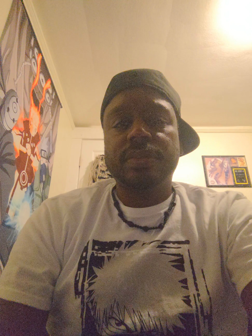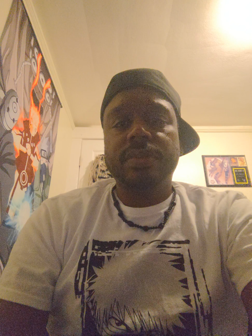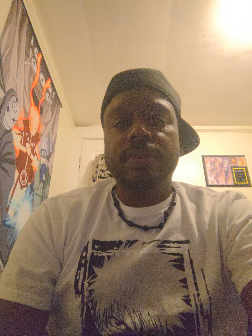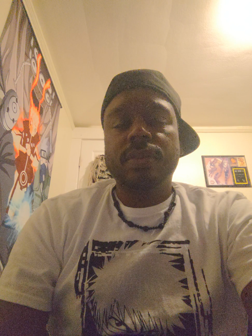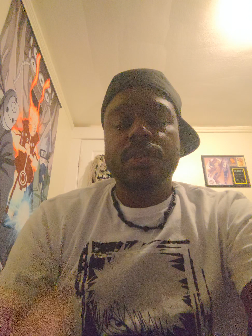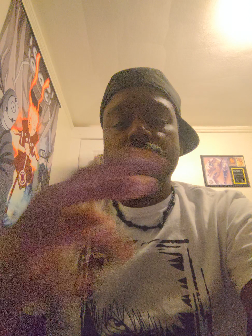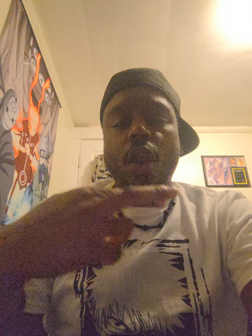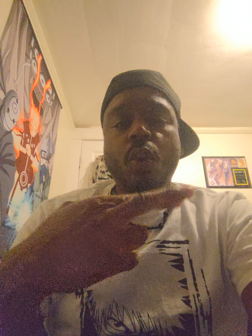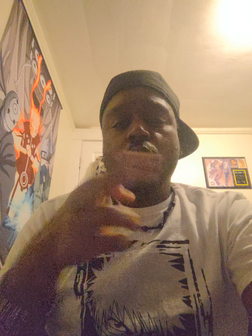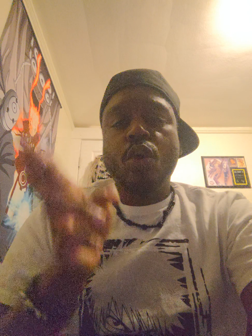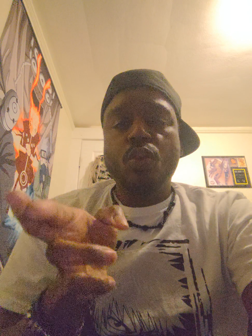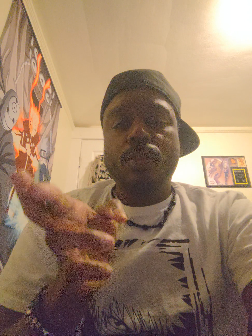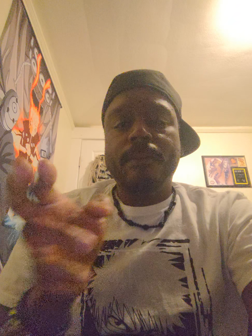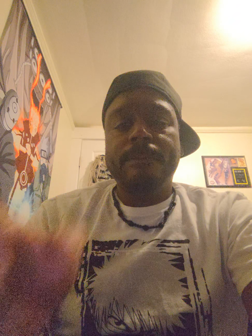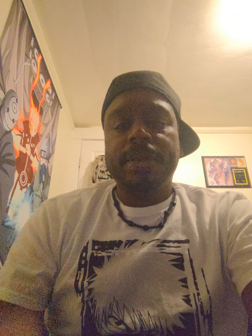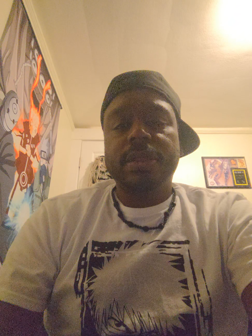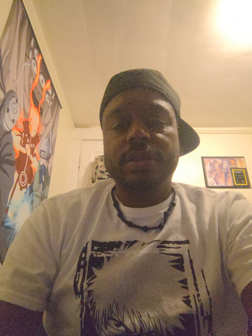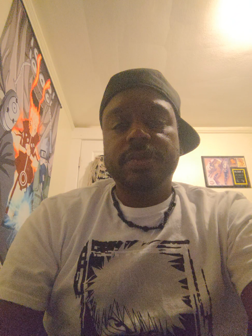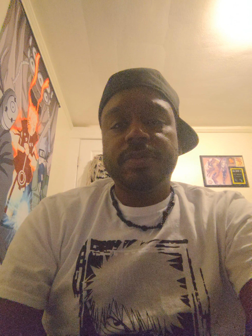room